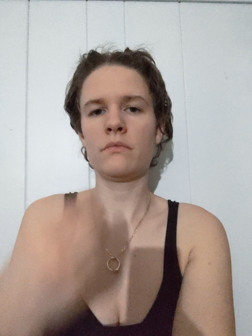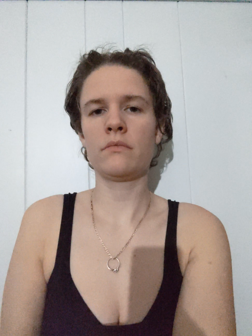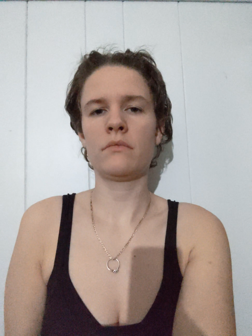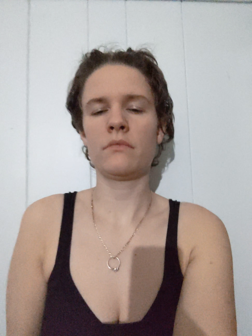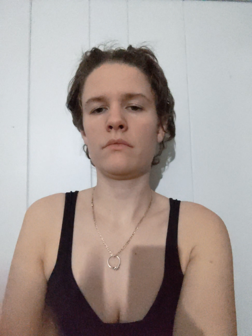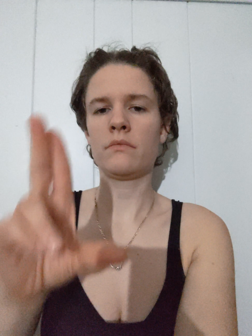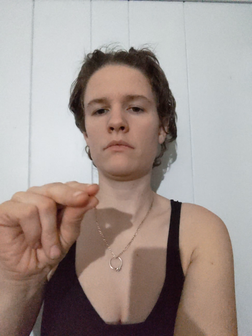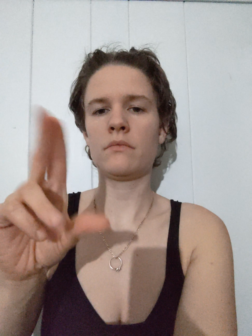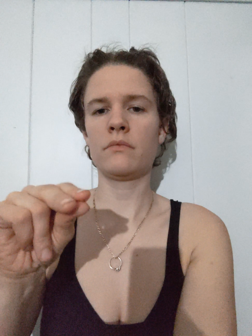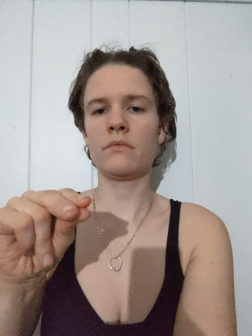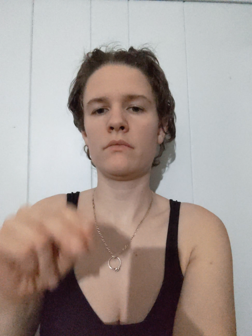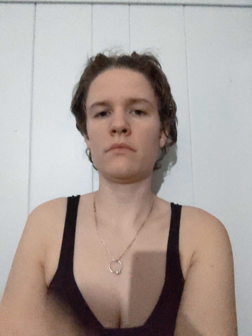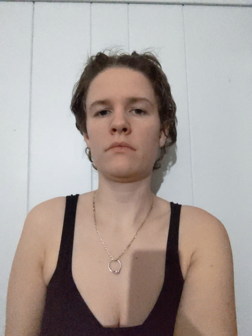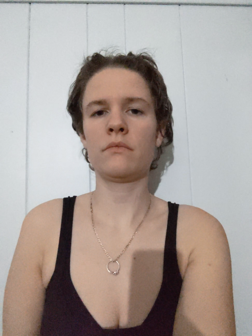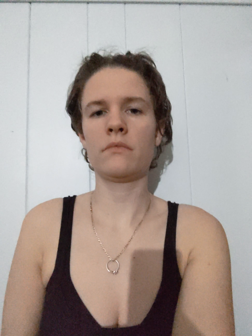no